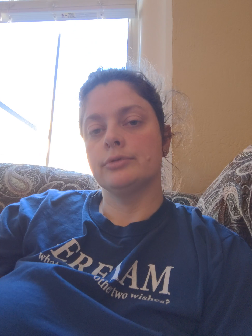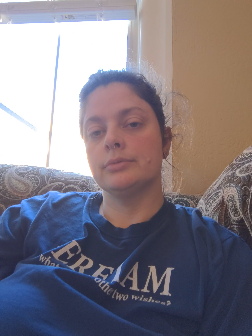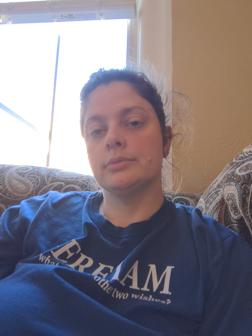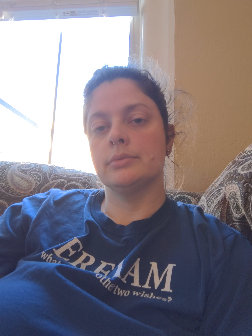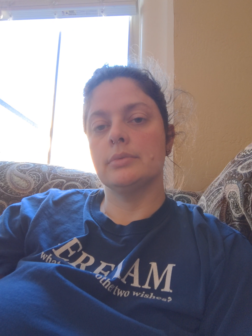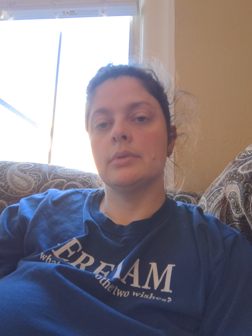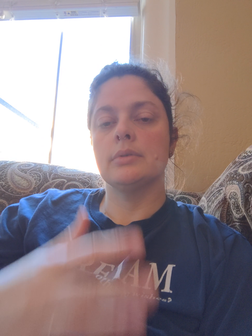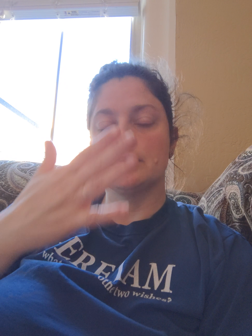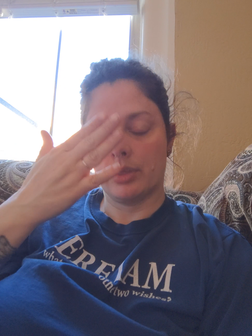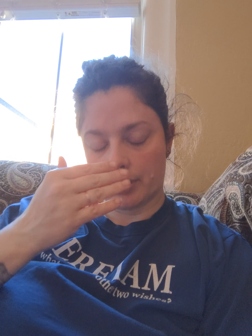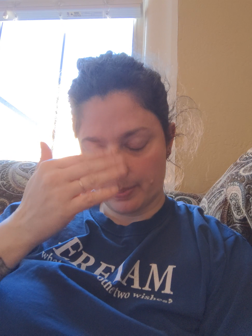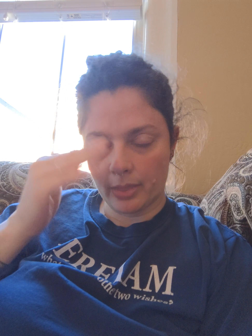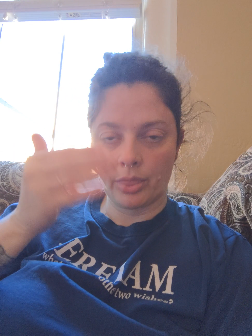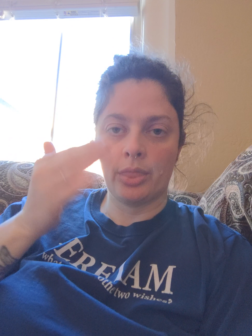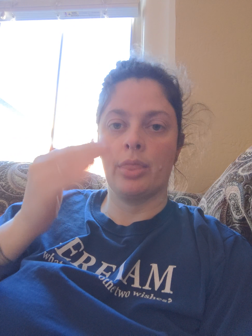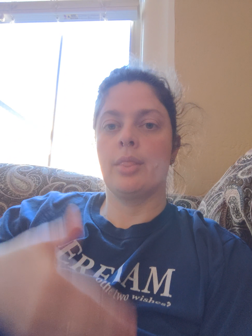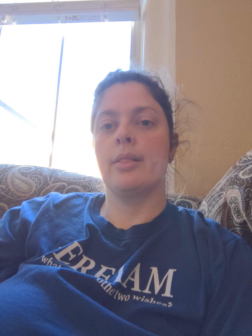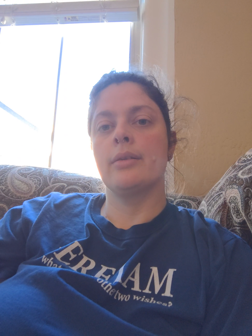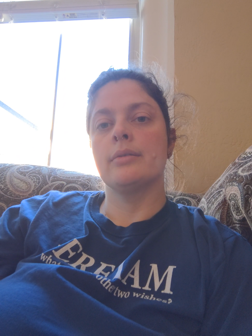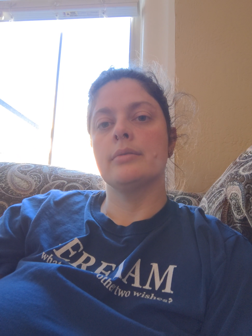sleepy